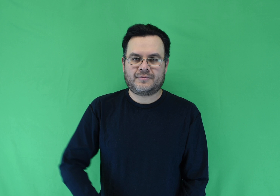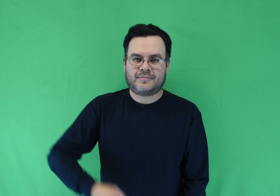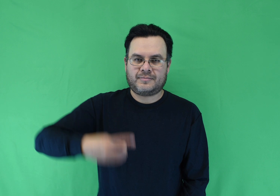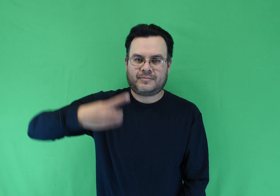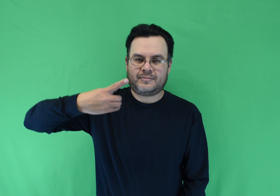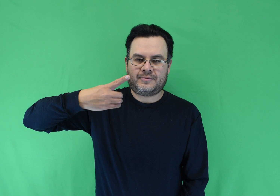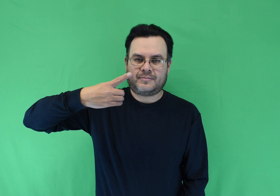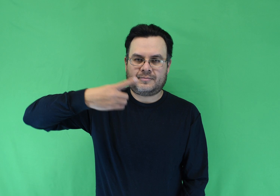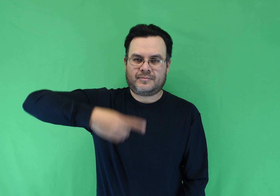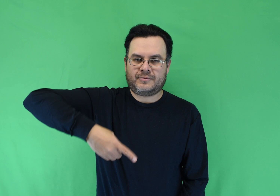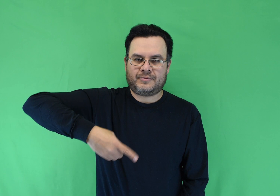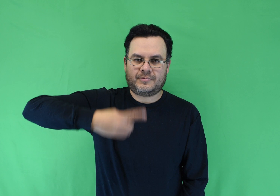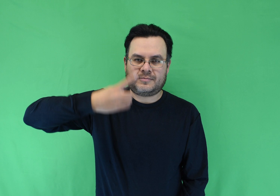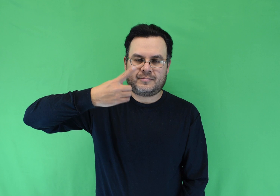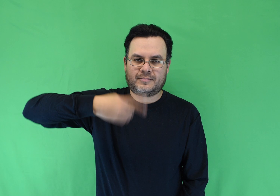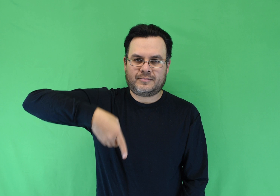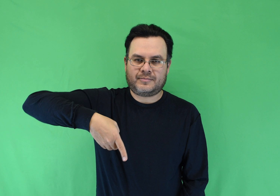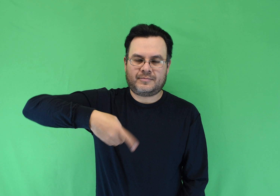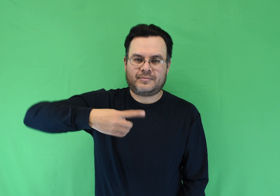diabetes